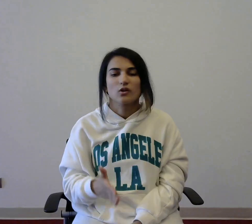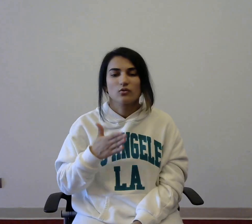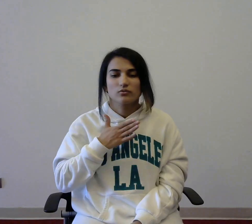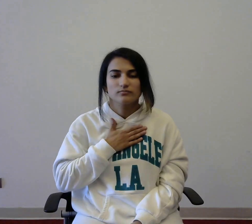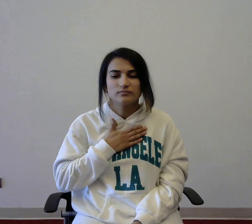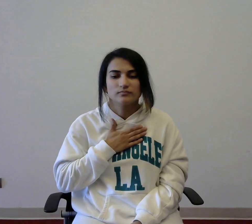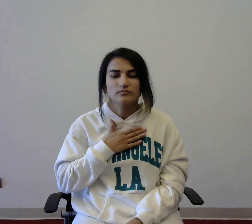O